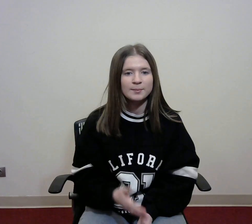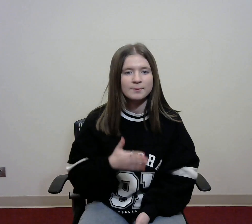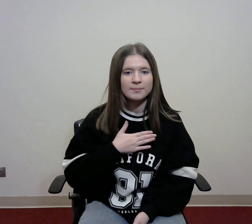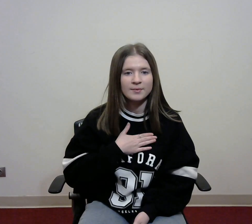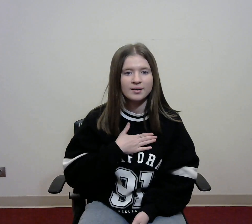mən